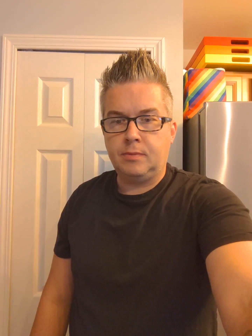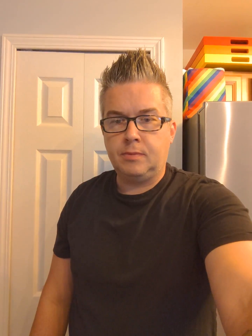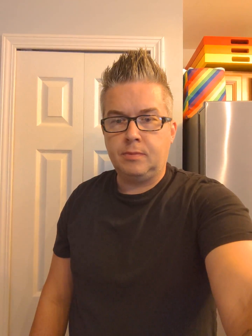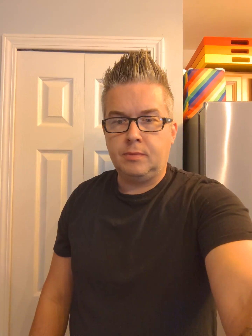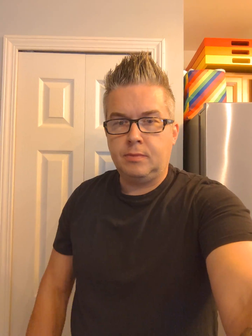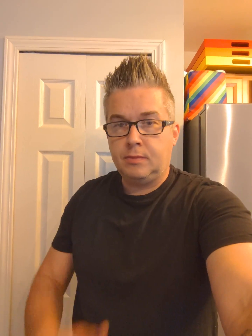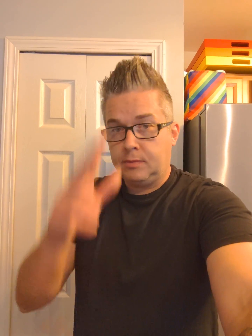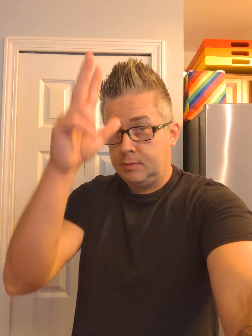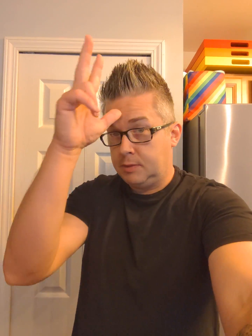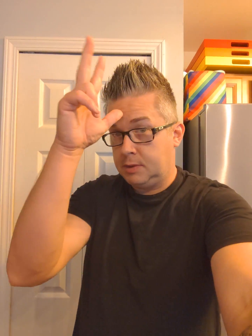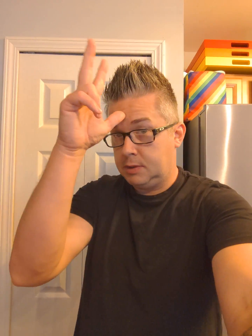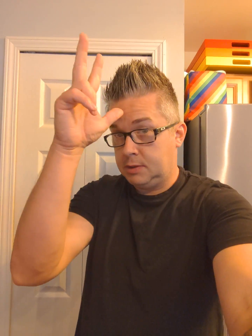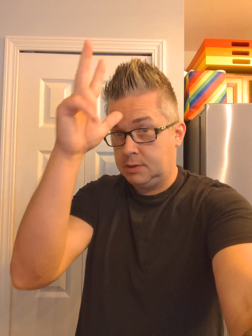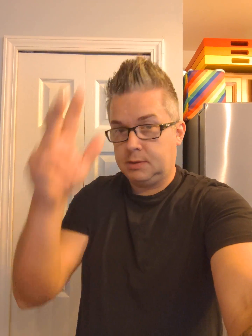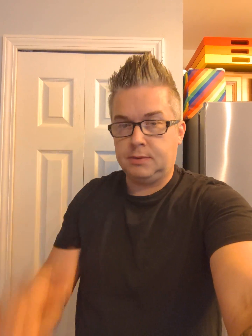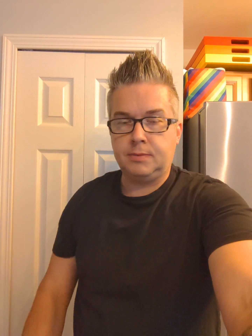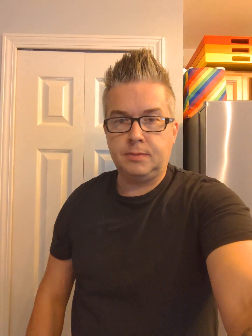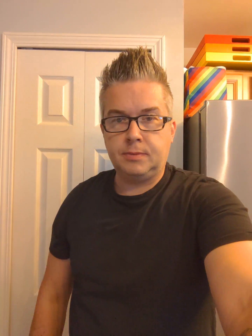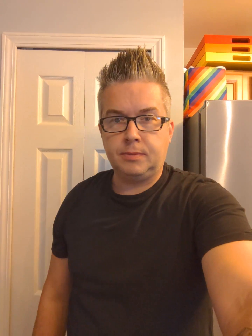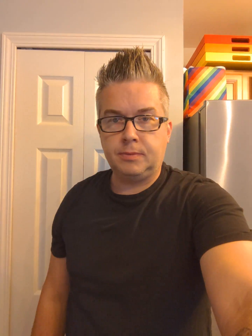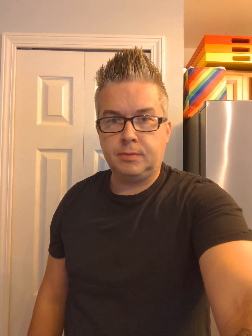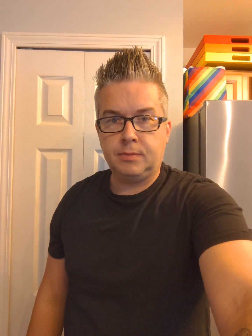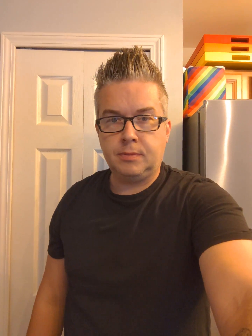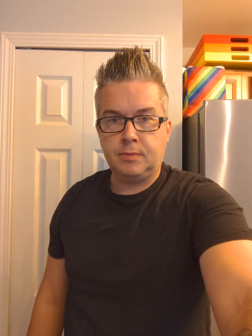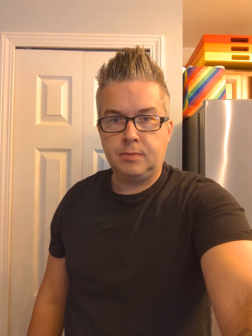rooster